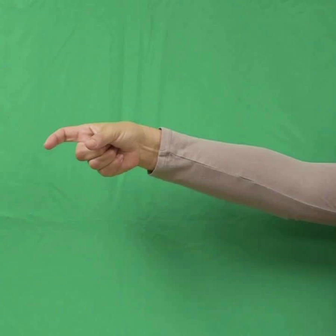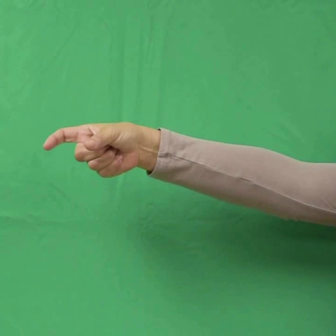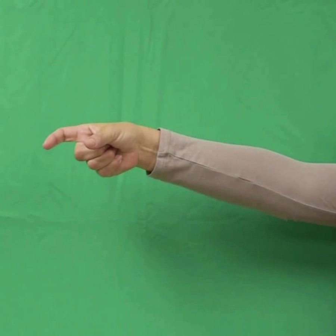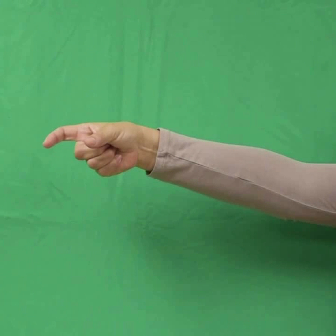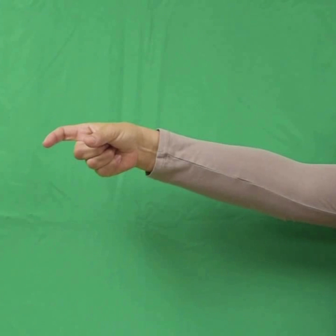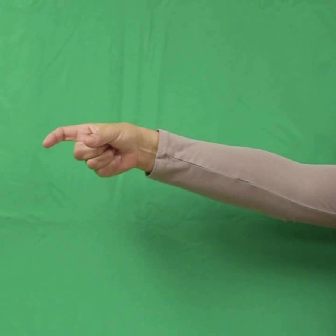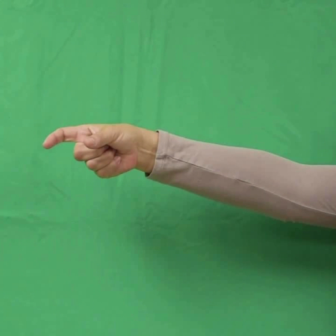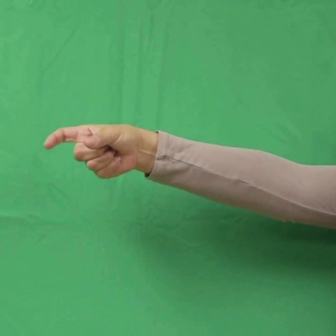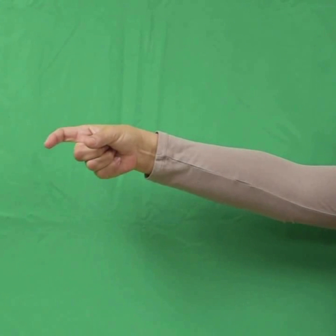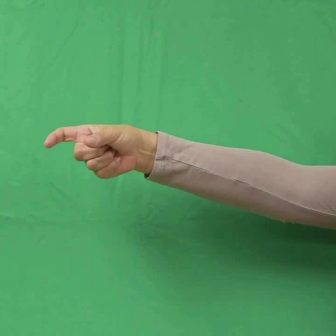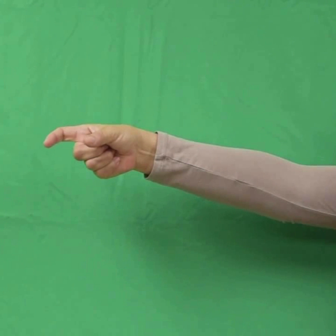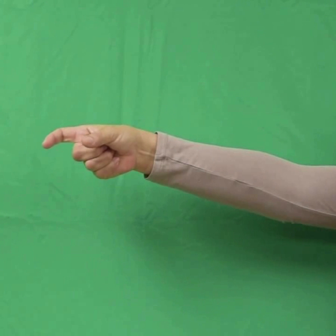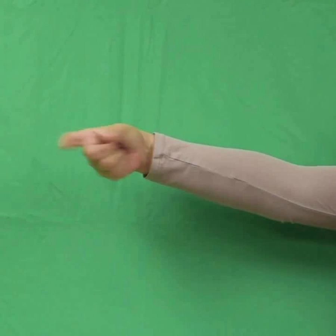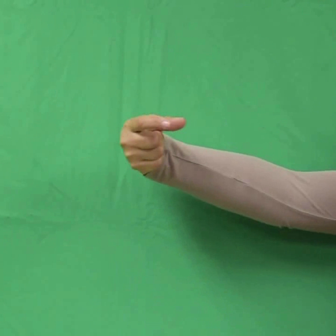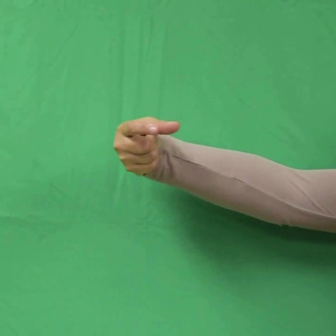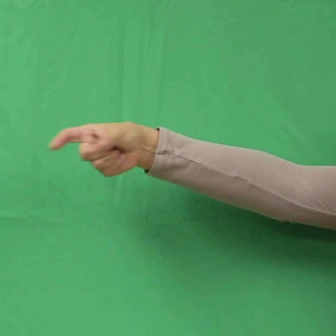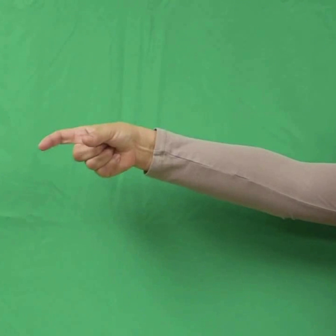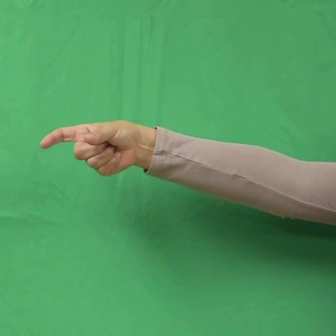X